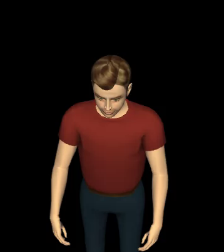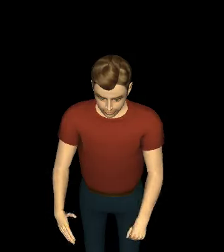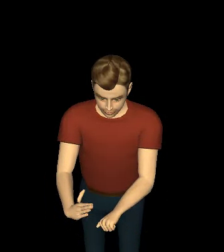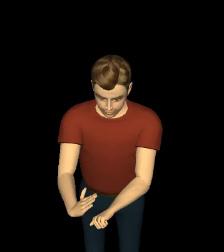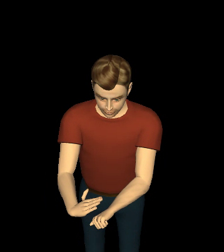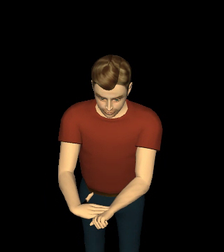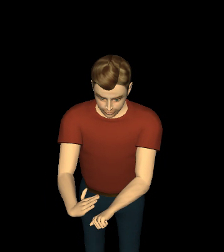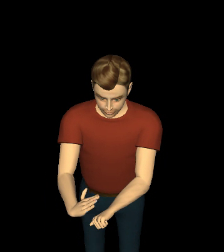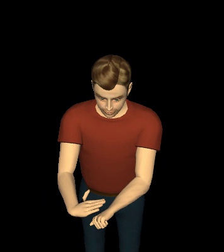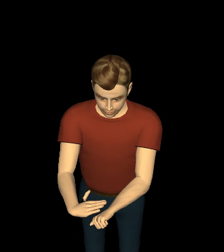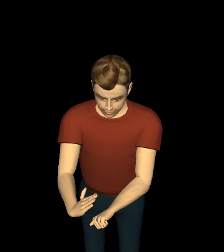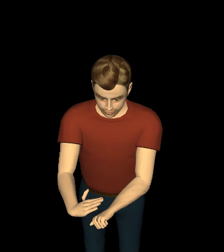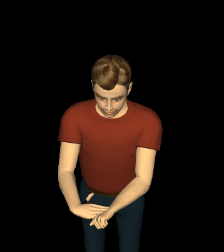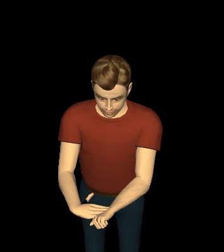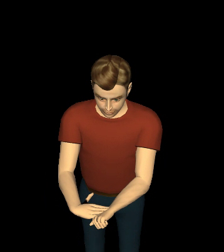يسار